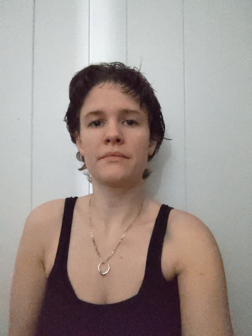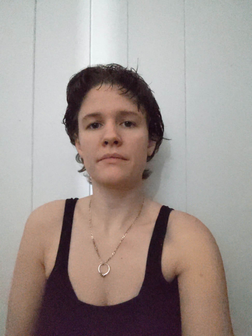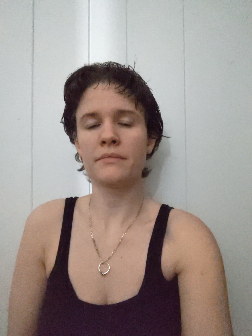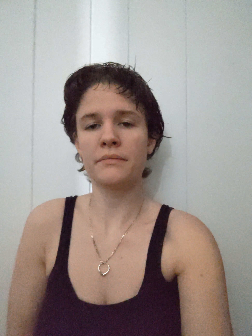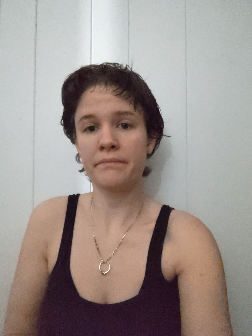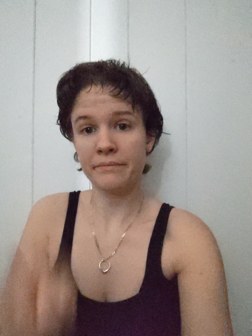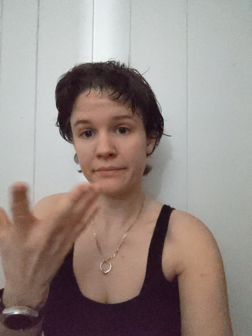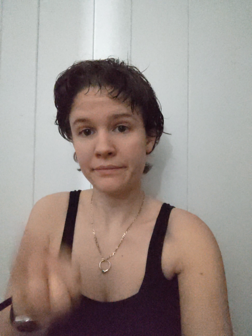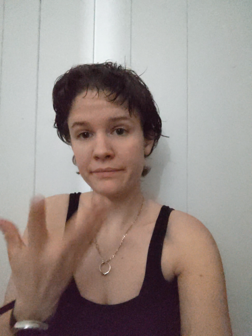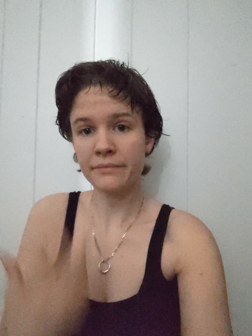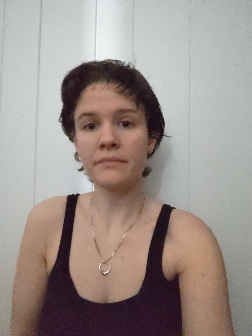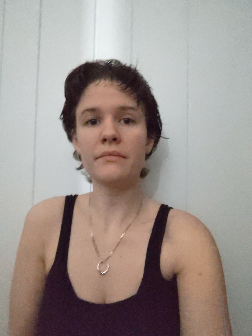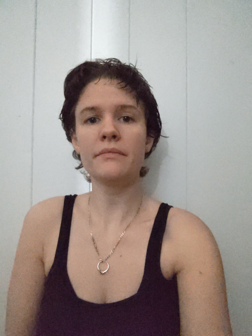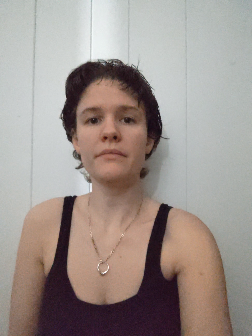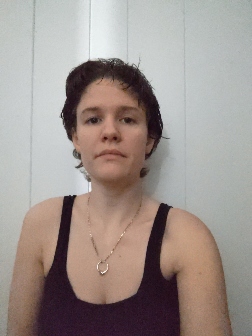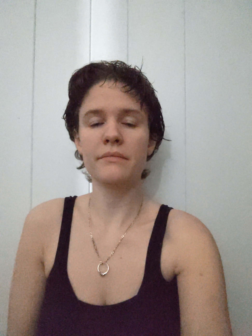many